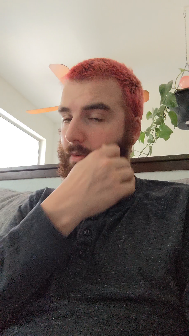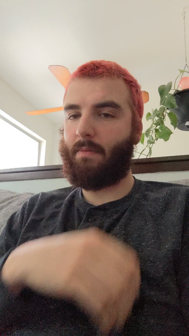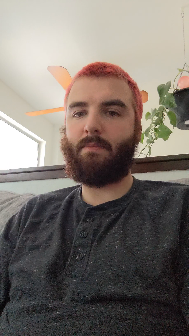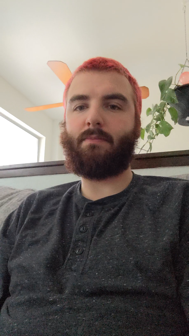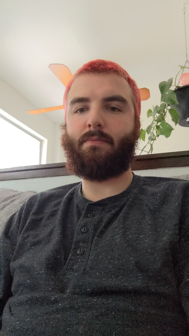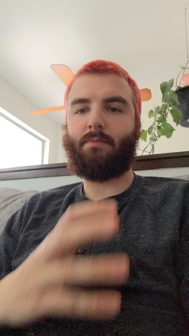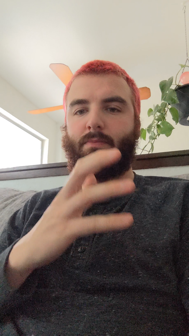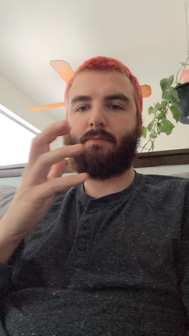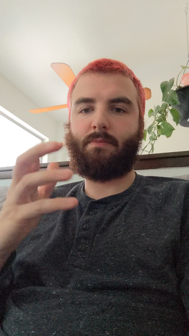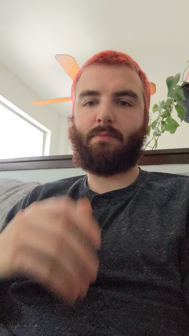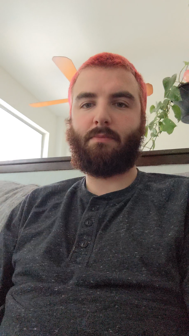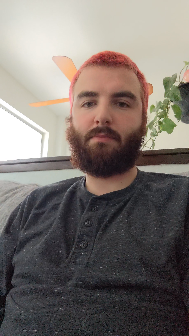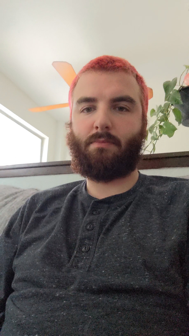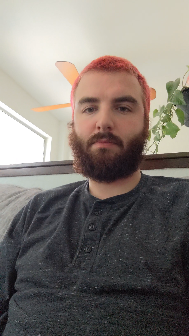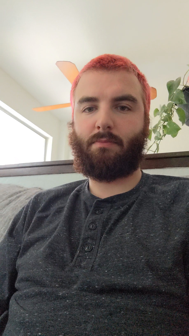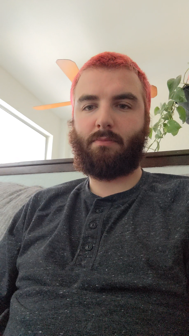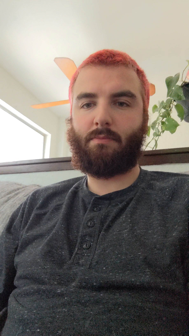a lot